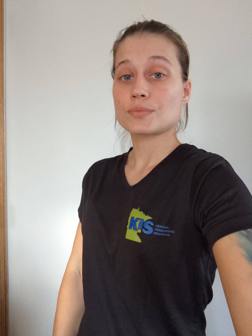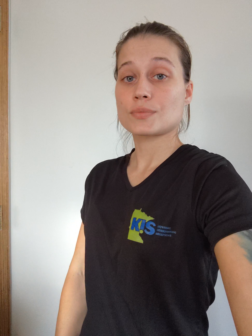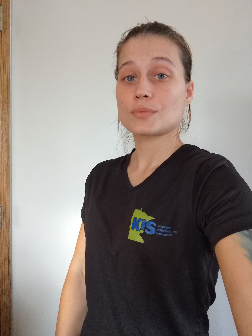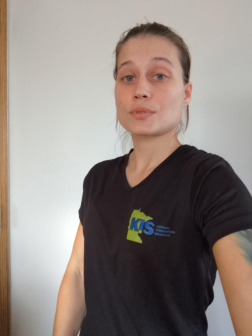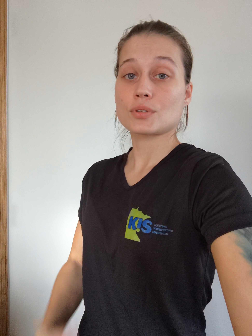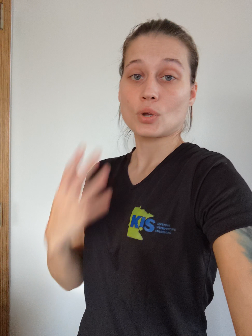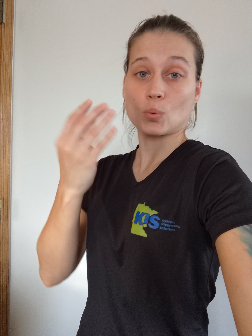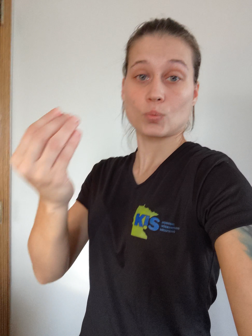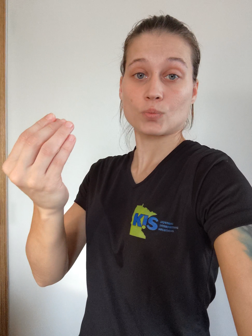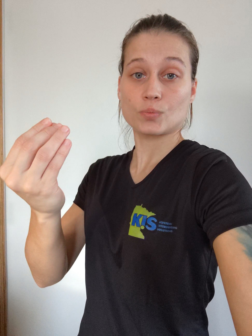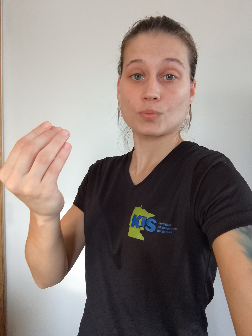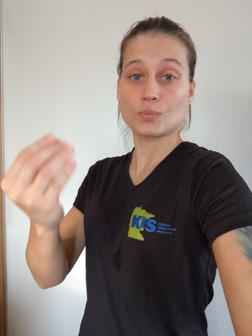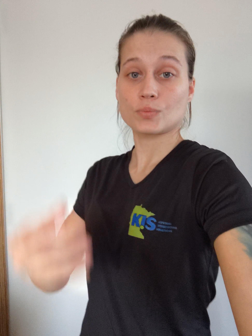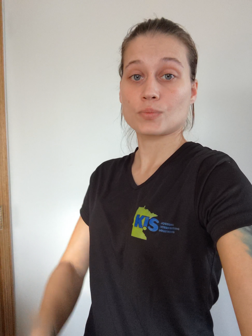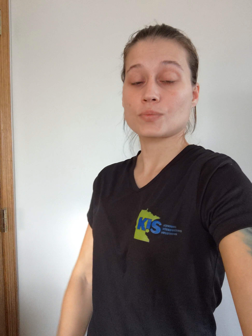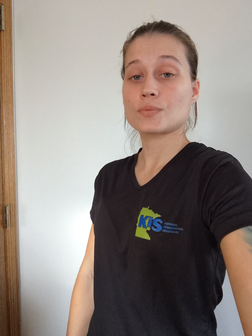go